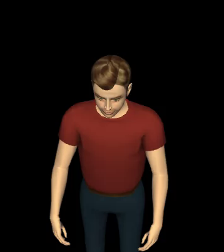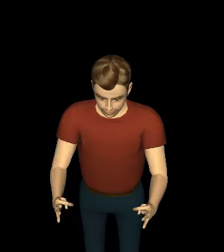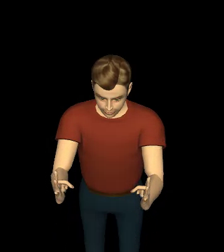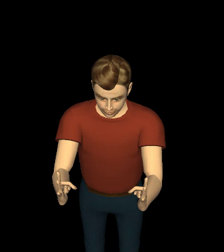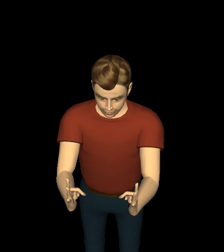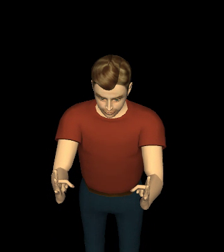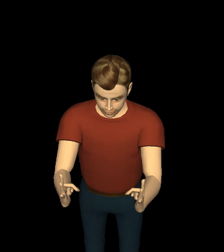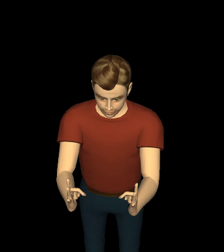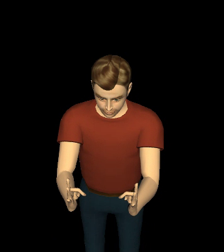عمة